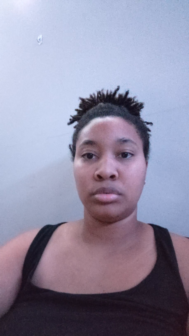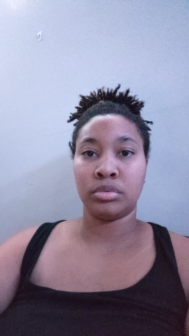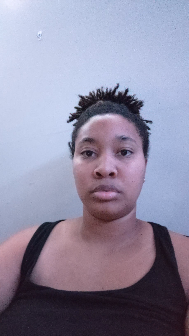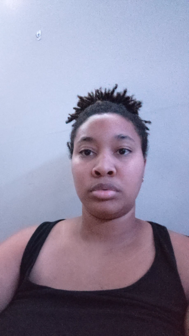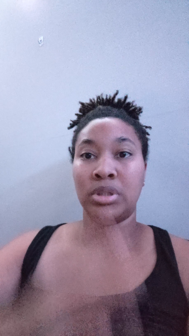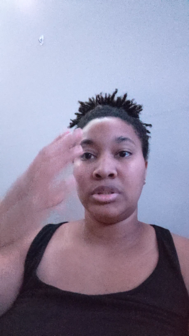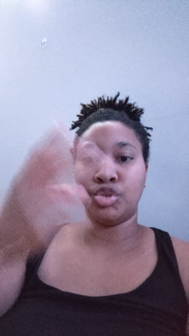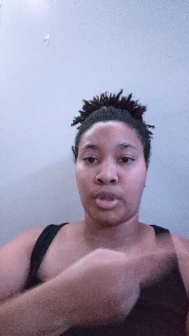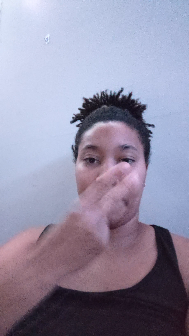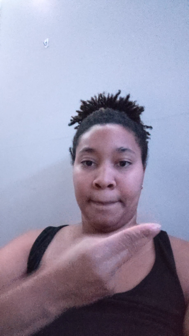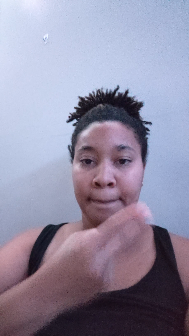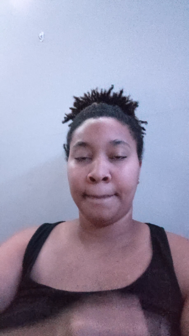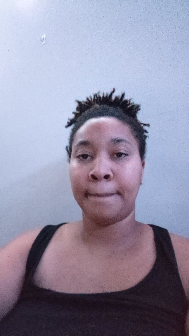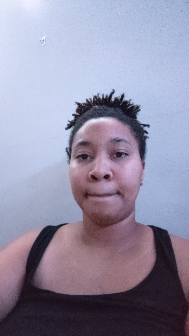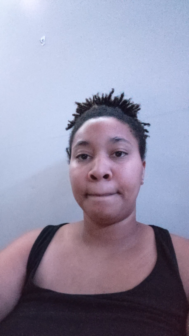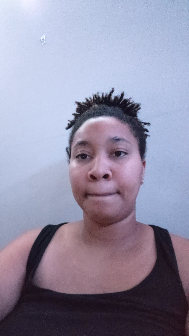sheep